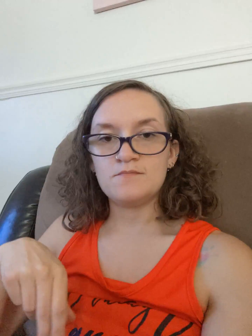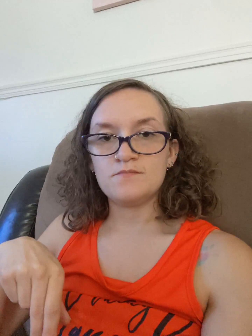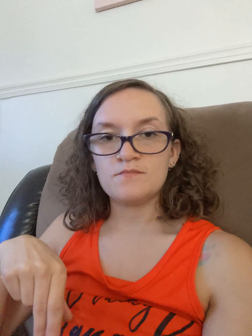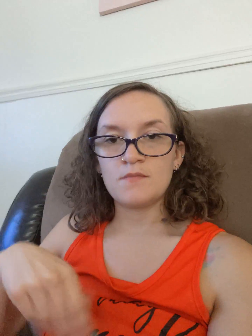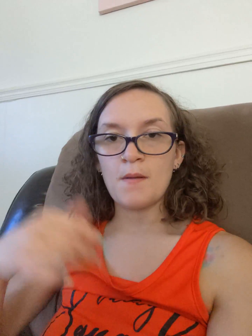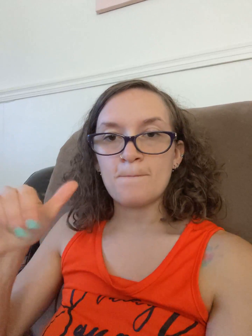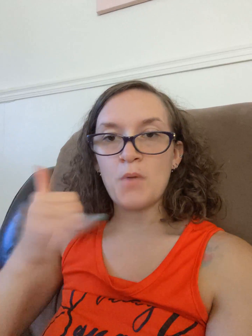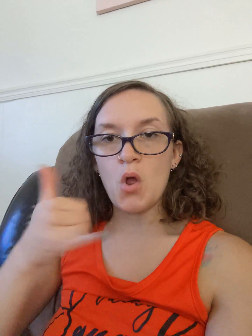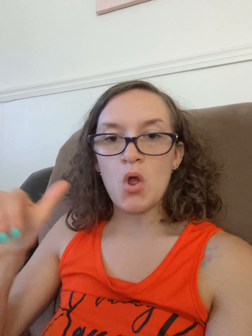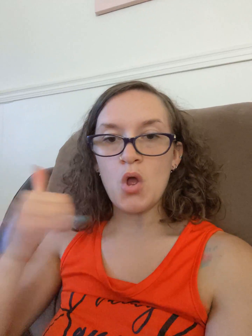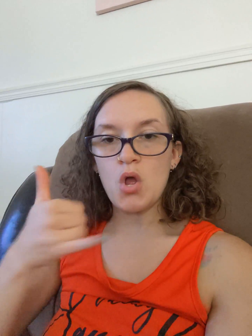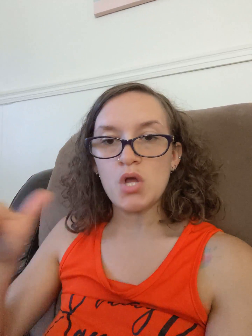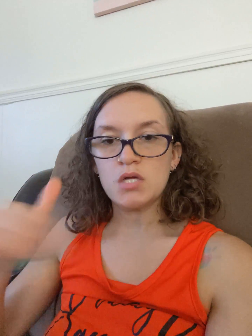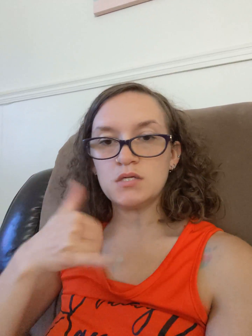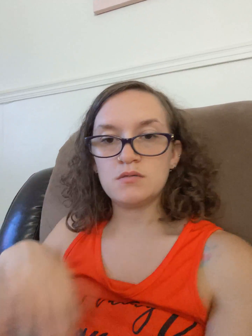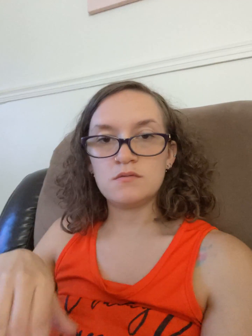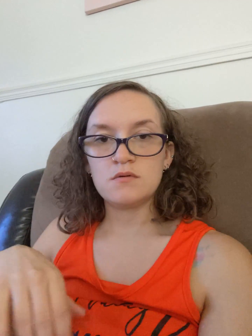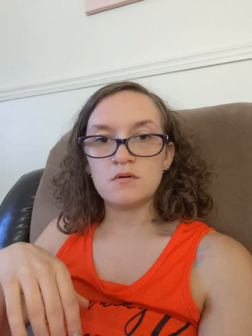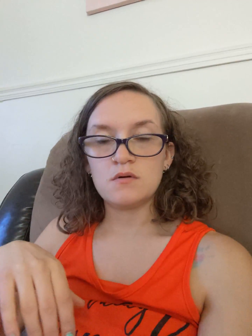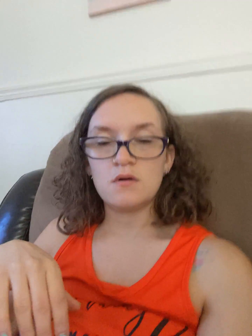party